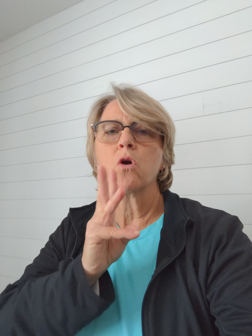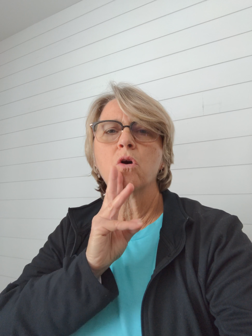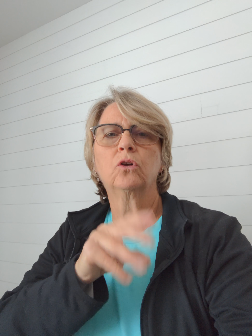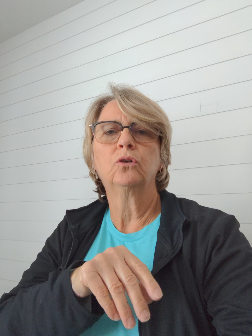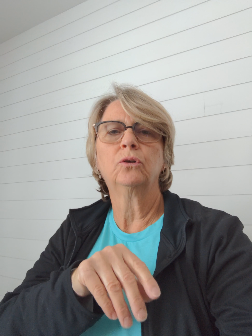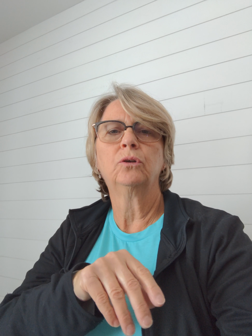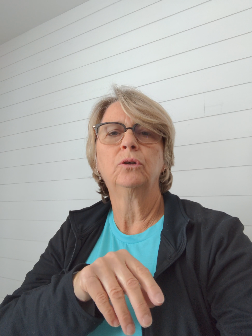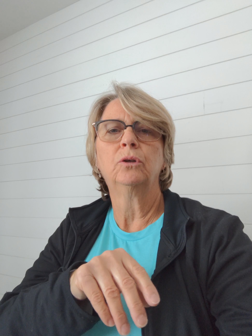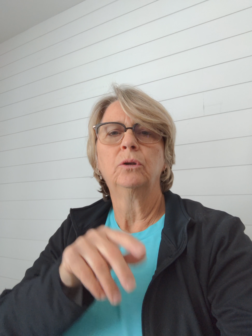water